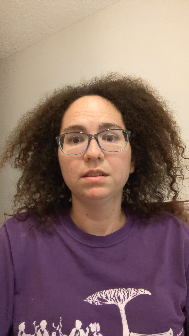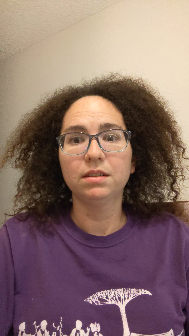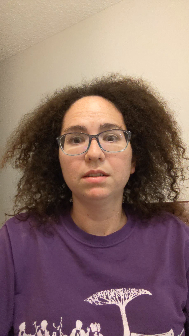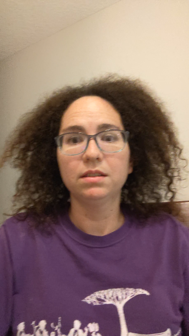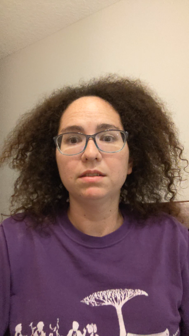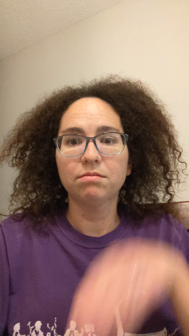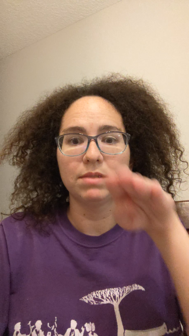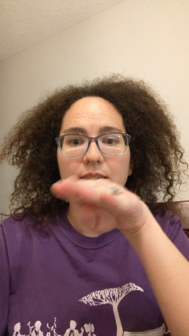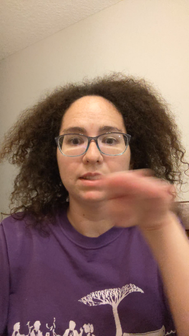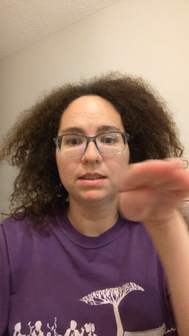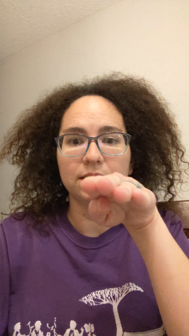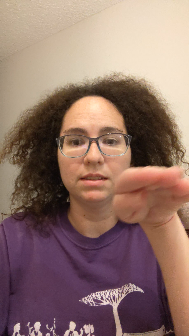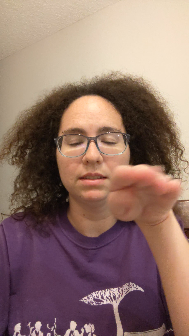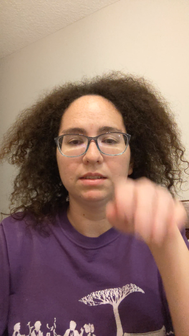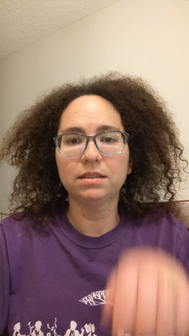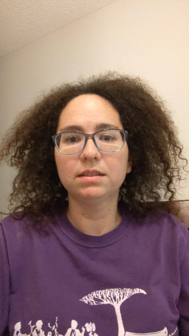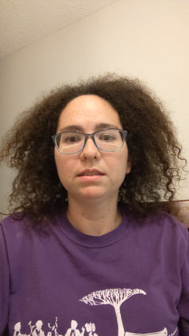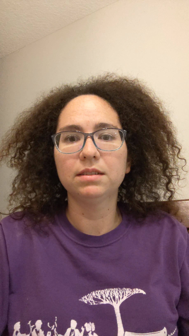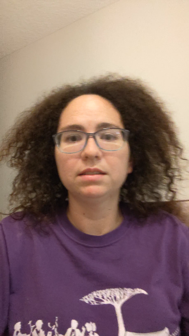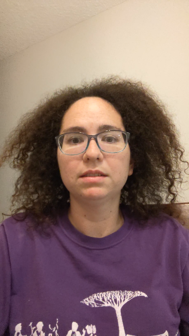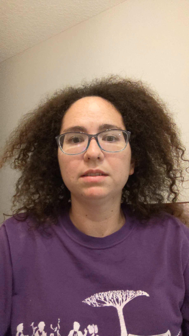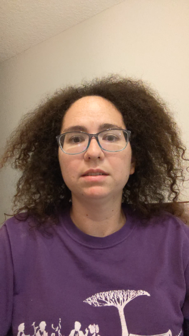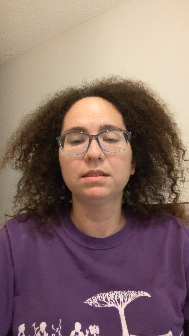boots